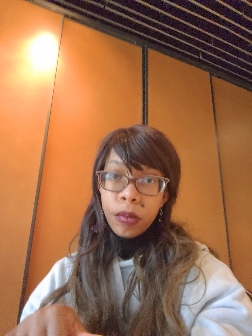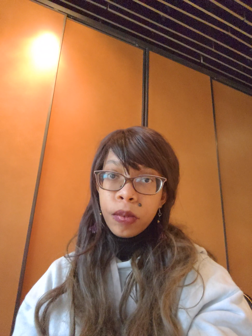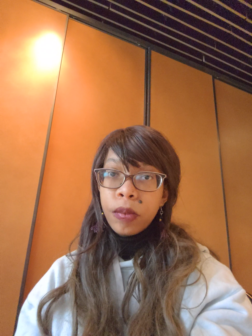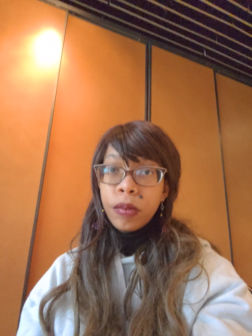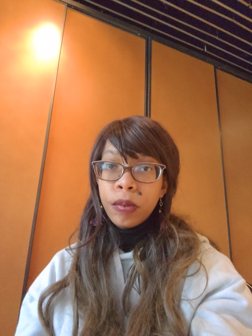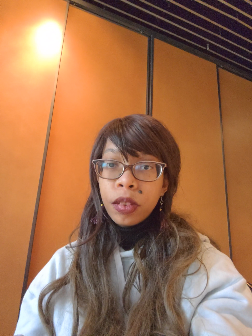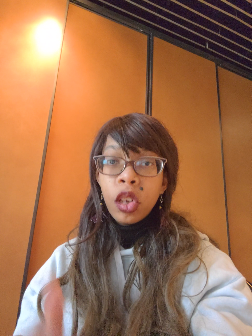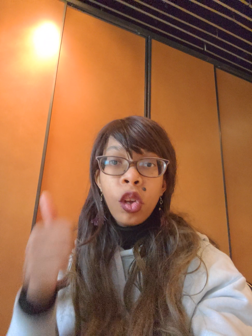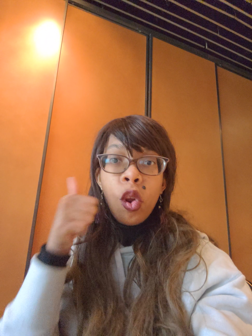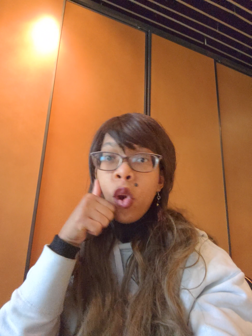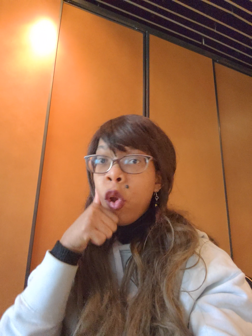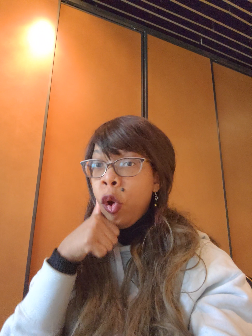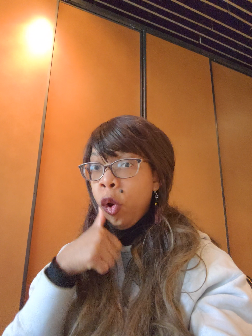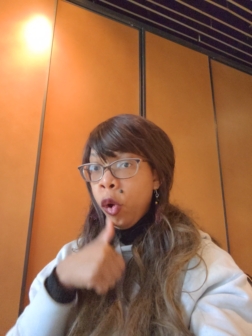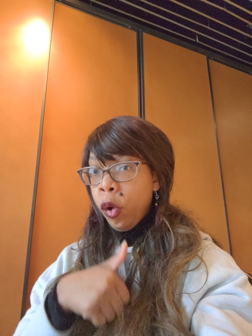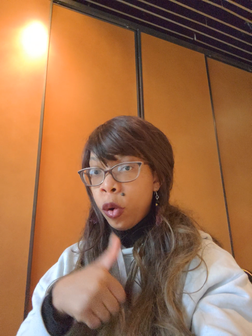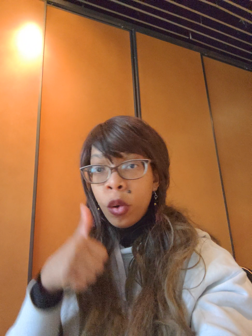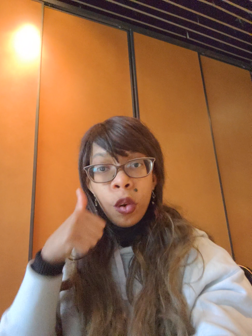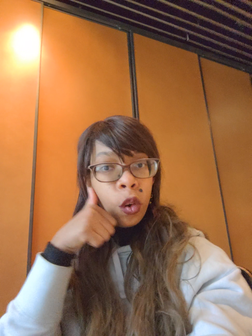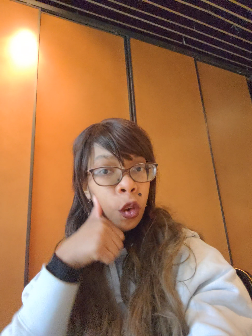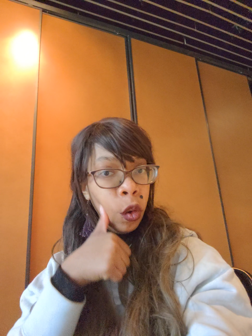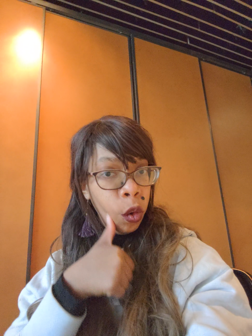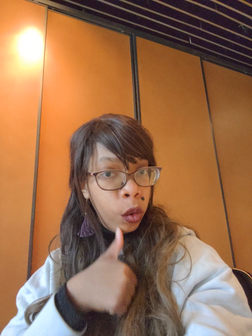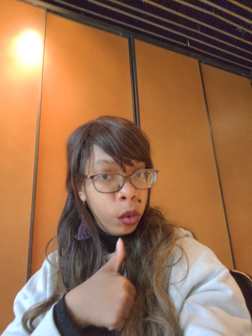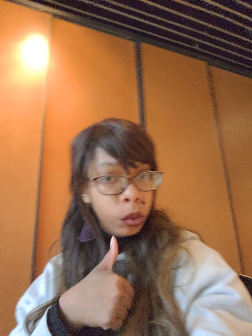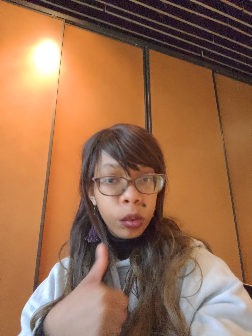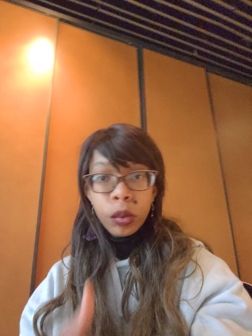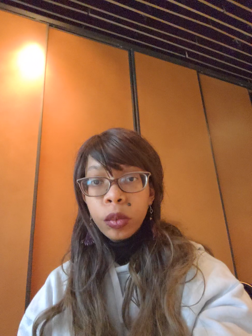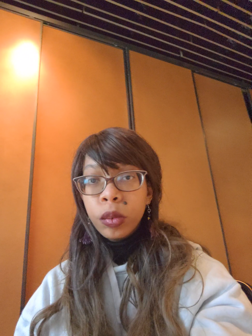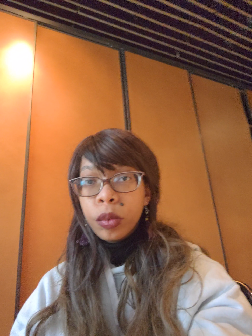girl